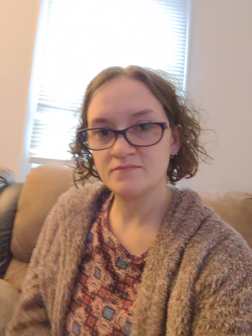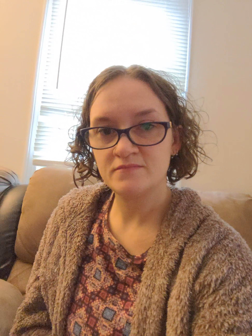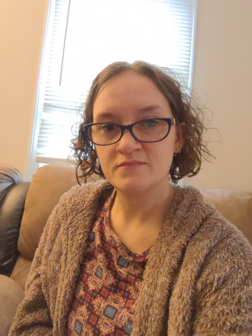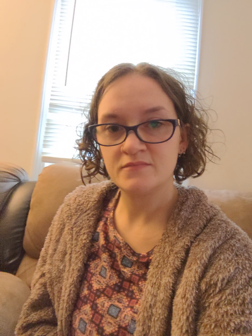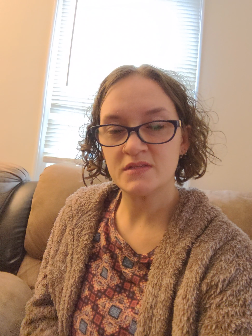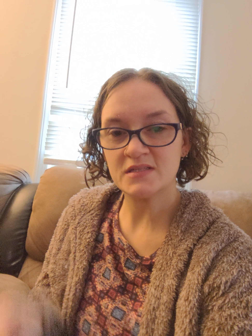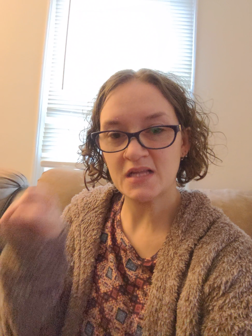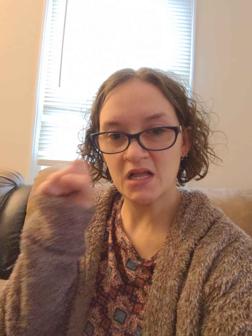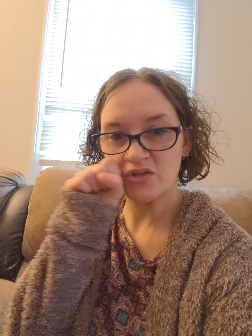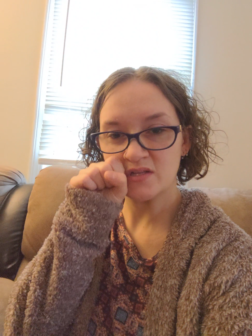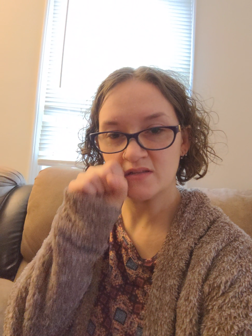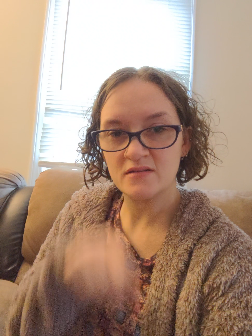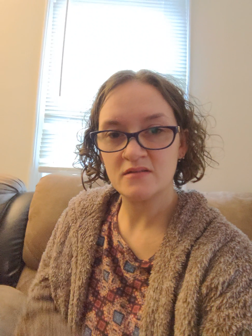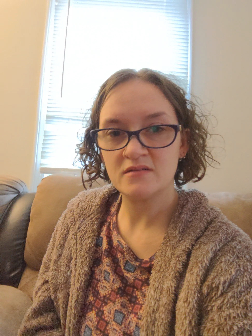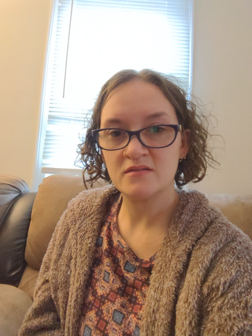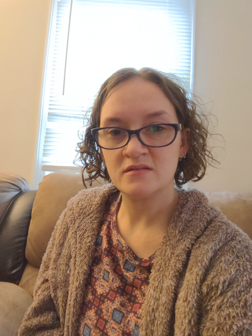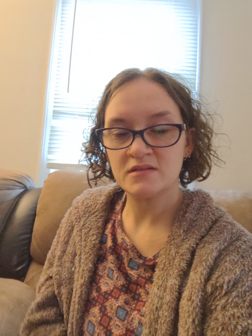carrot